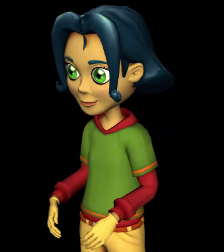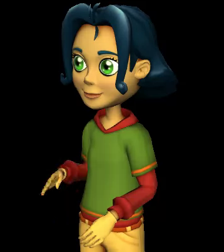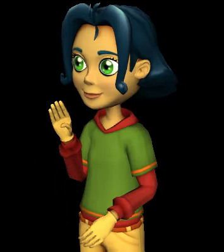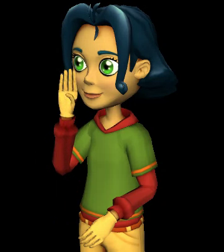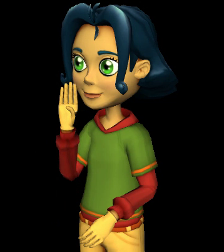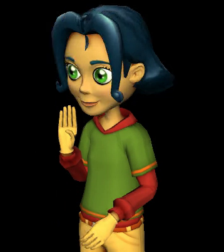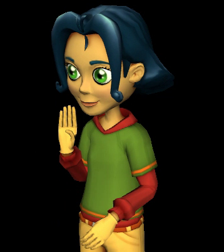من فضلك